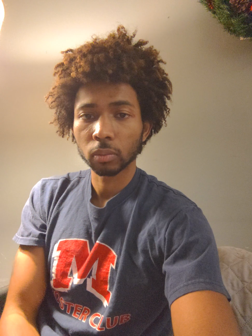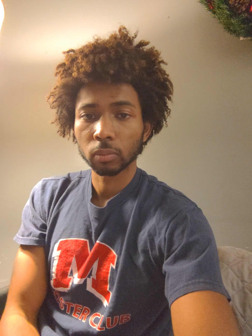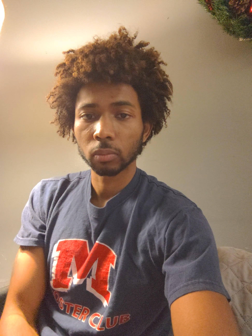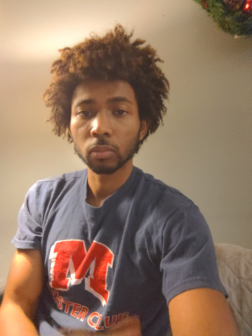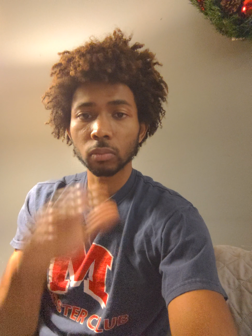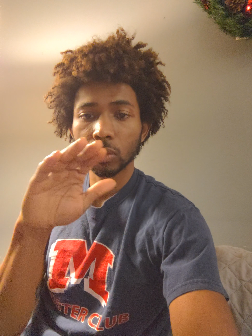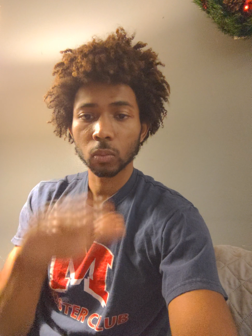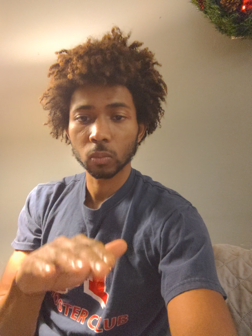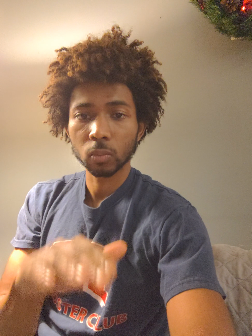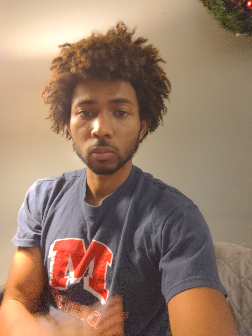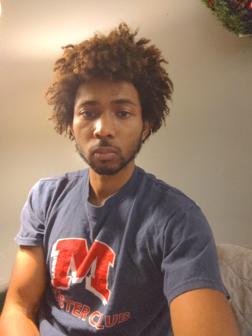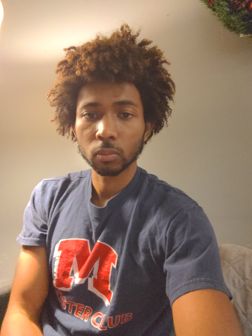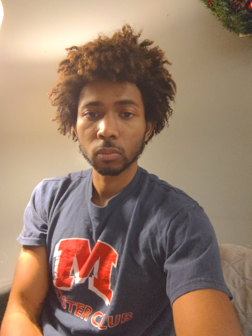on